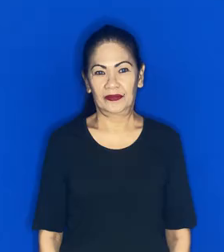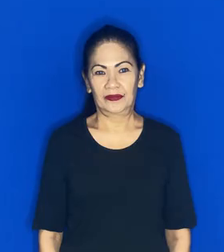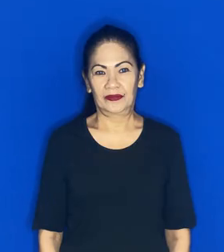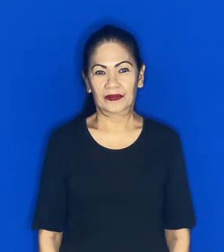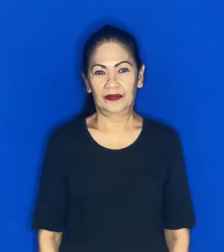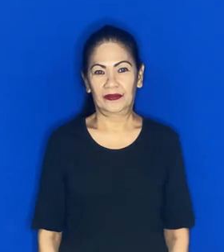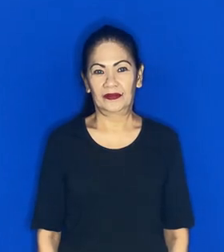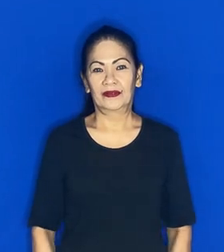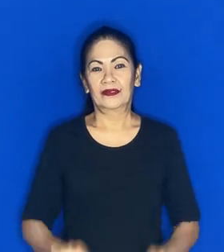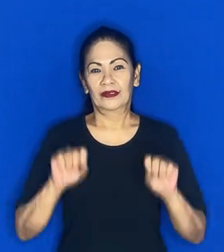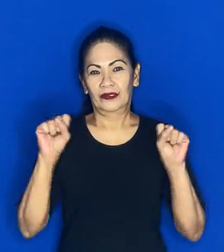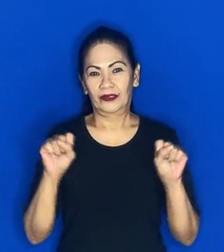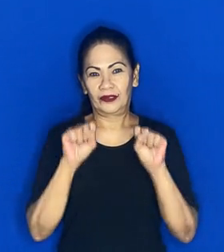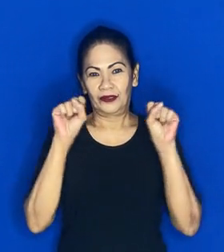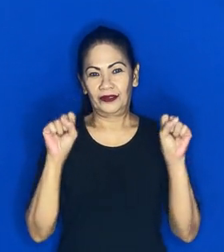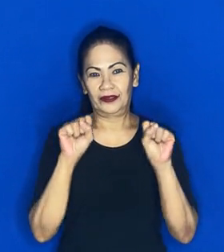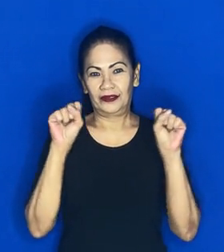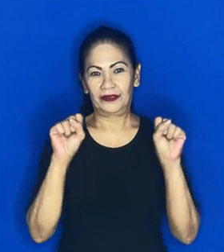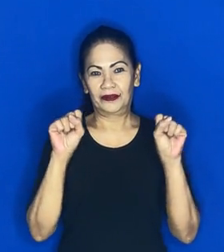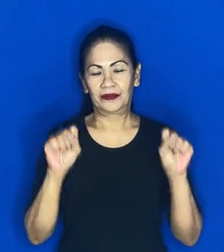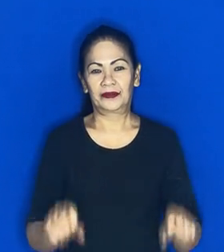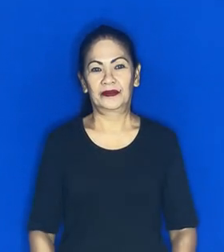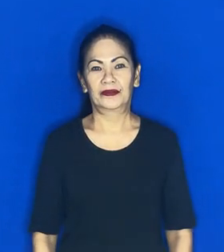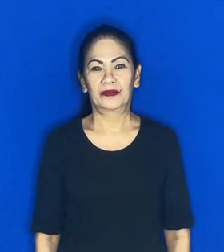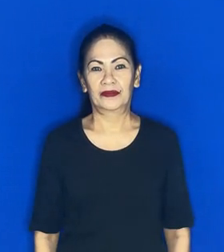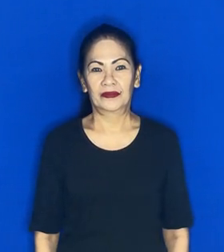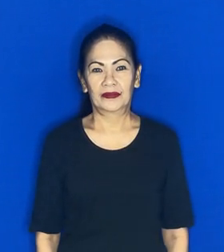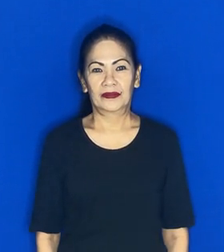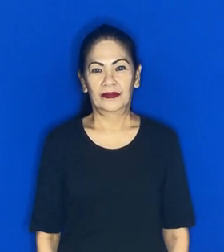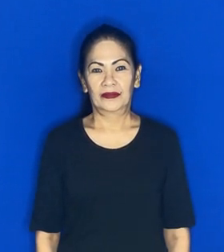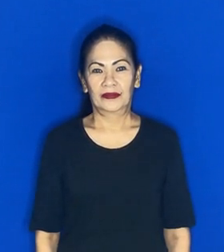saturday